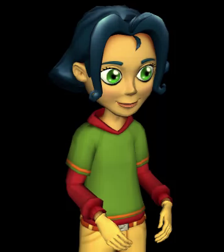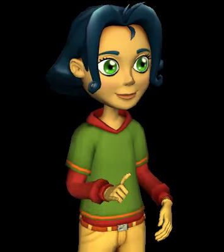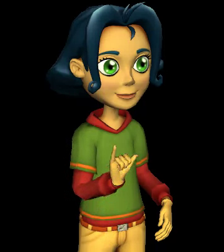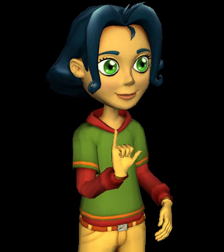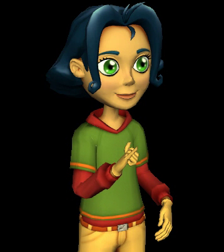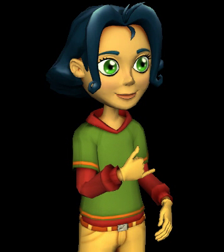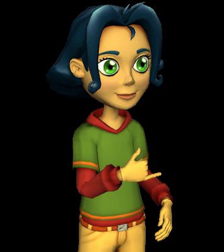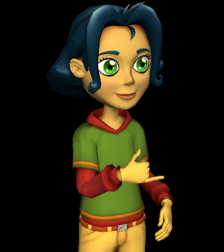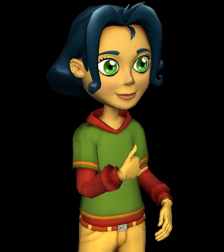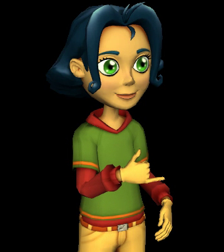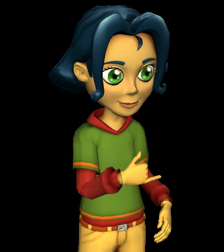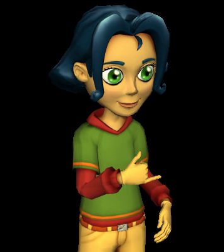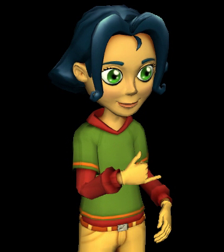الخميس